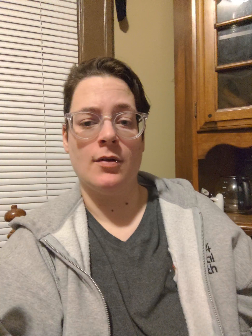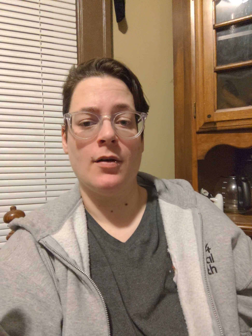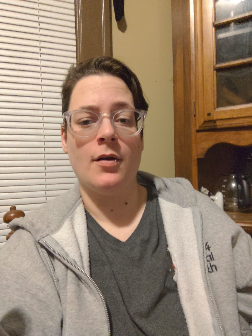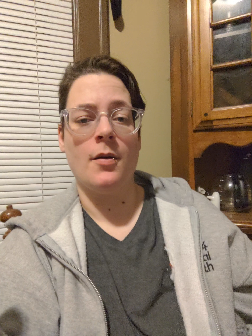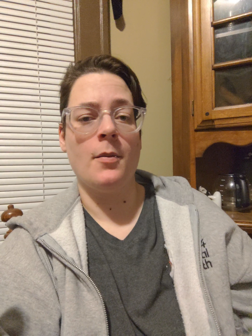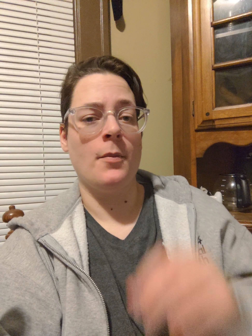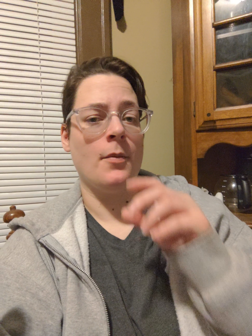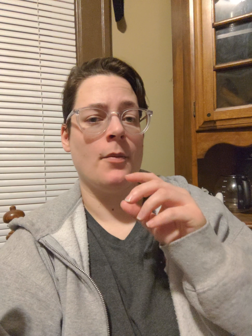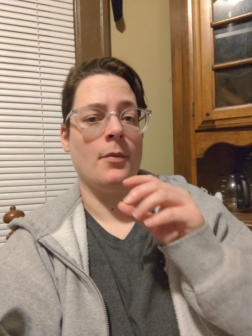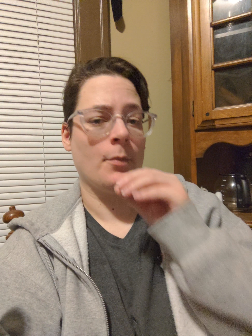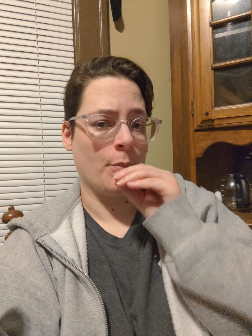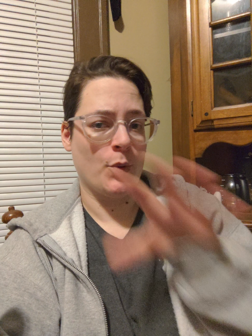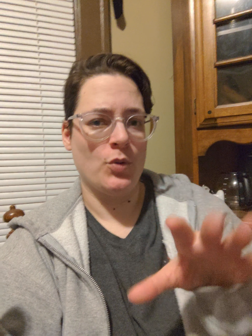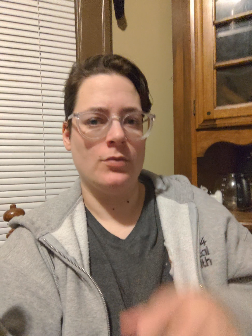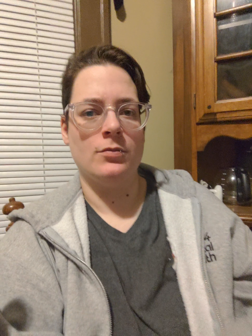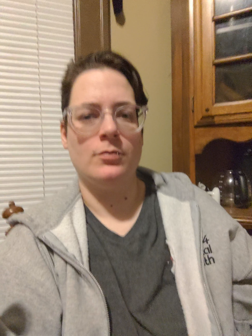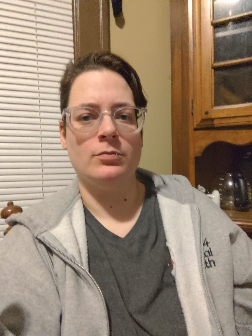blow